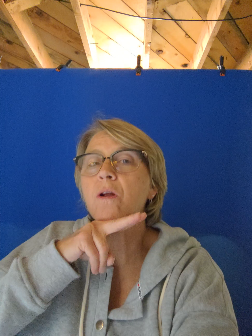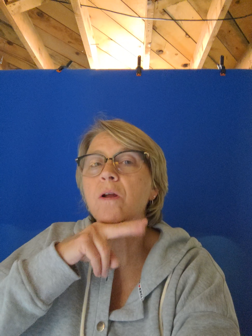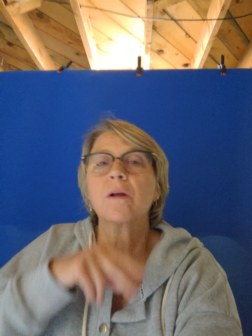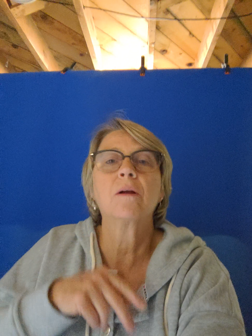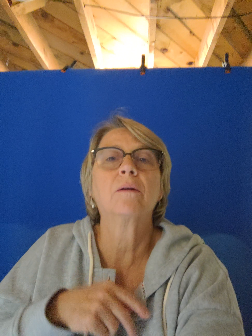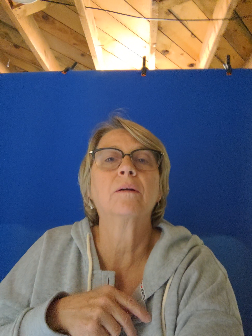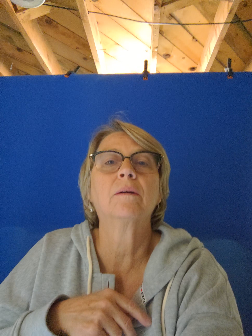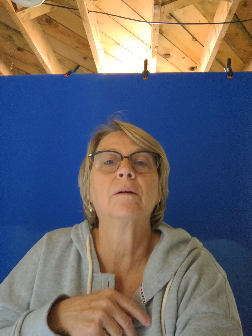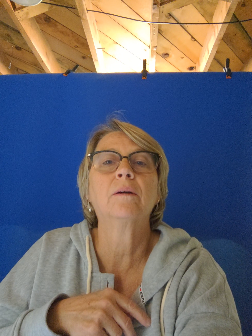frog